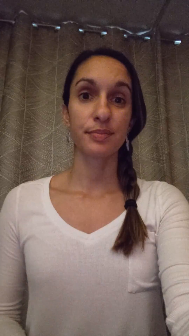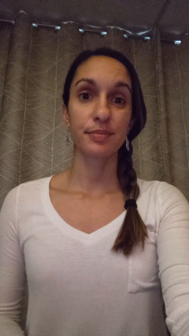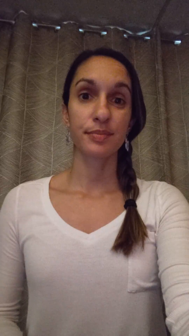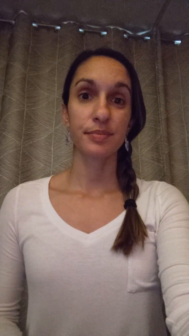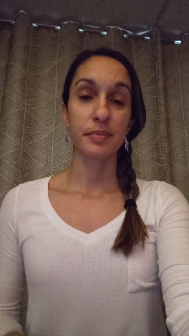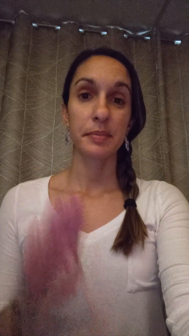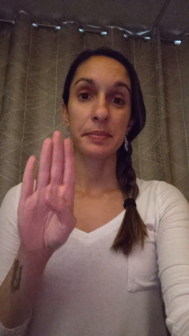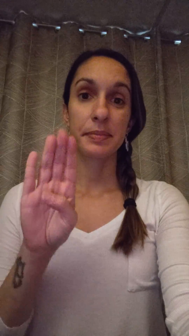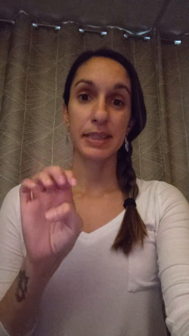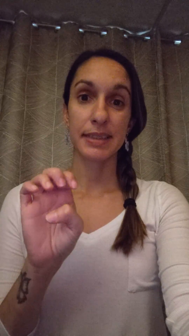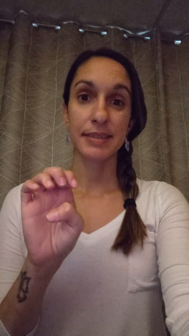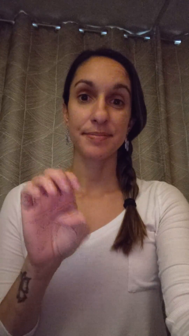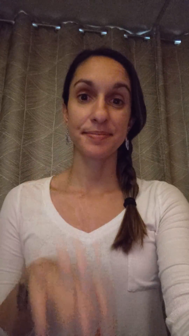be